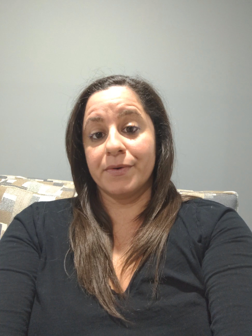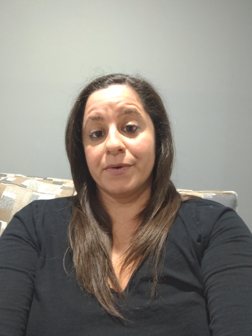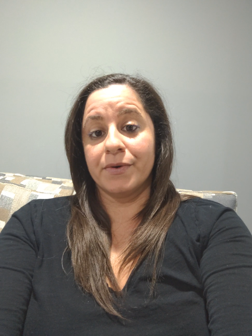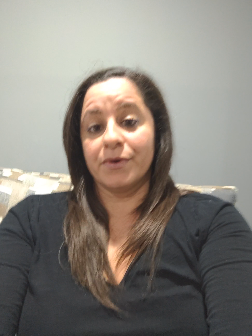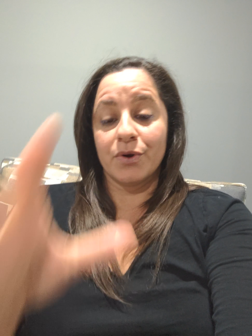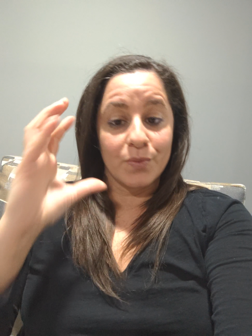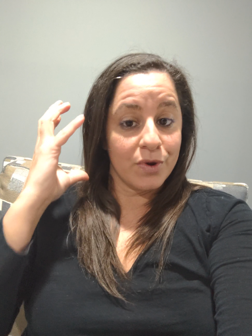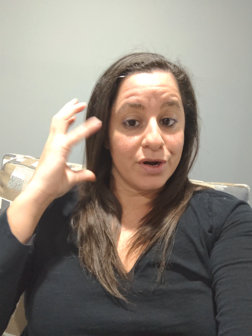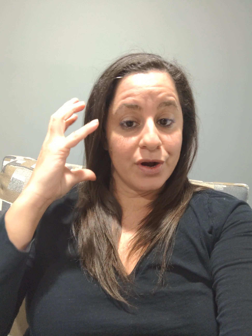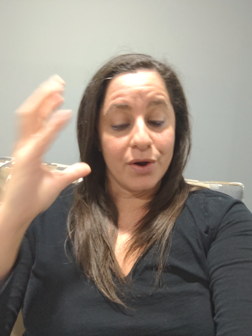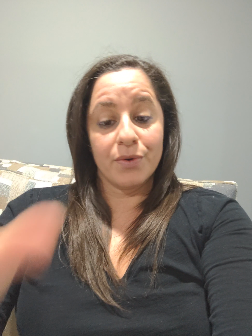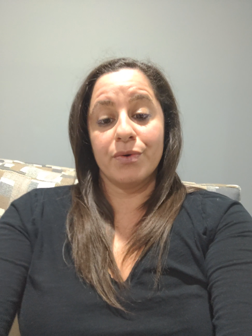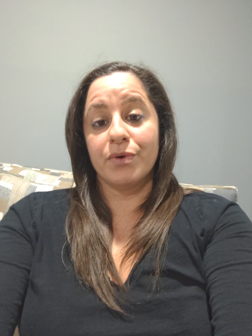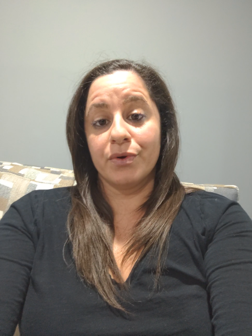radio